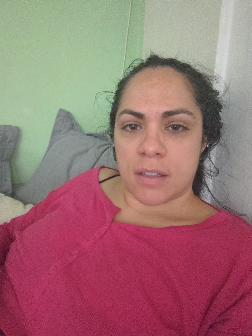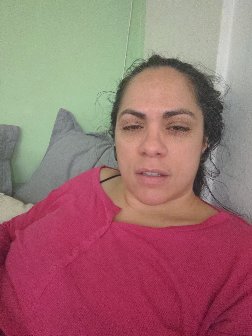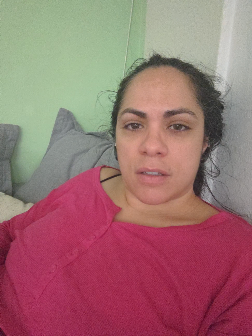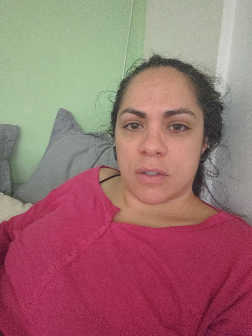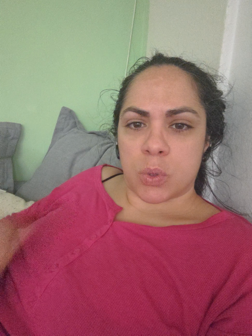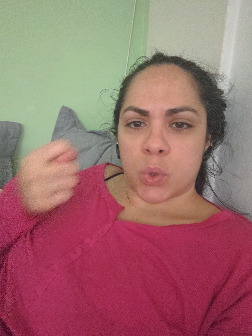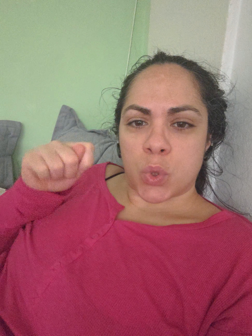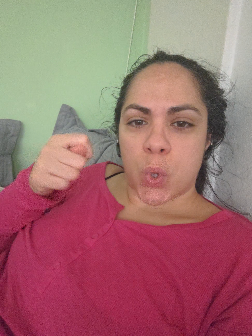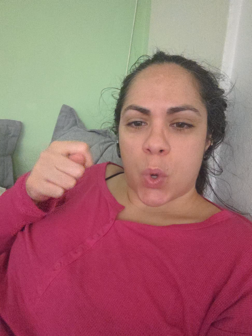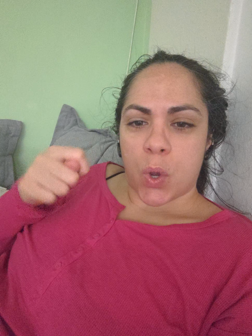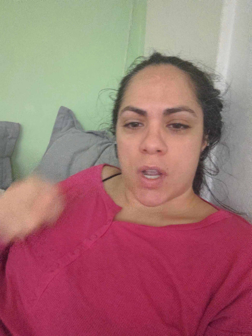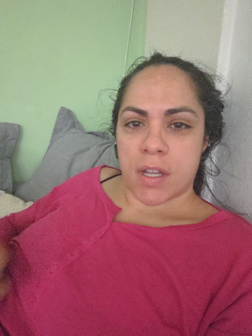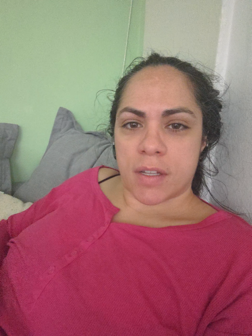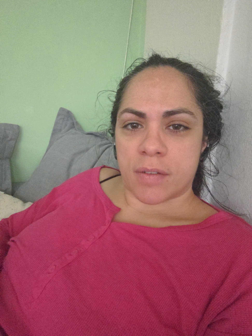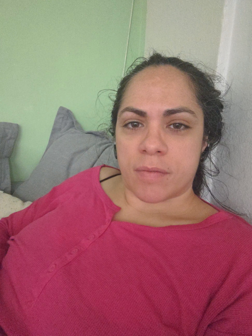toy